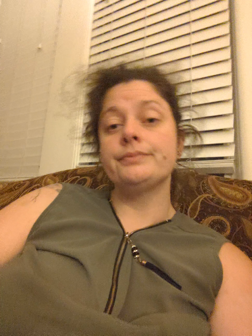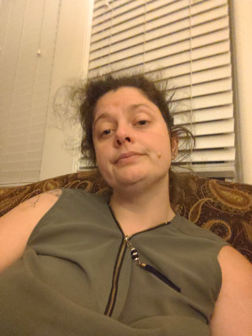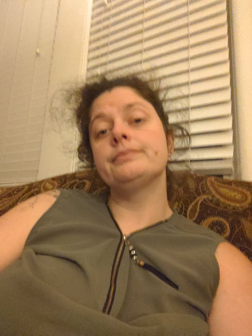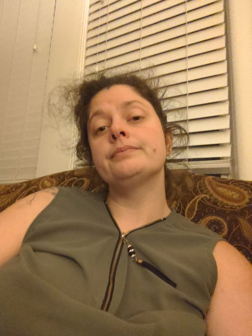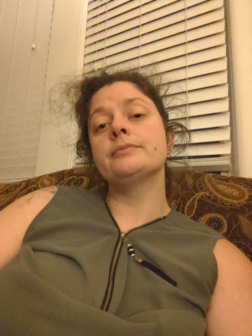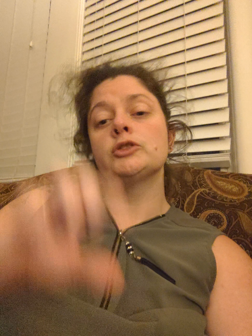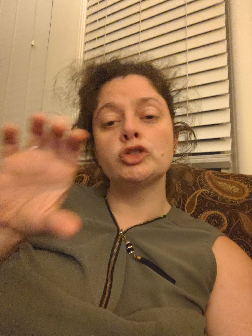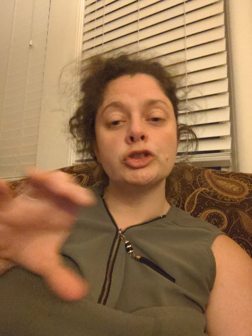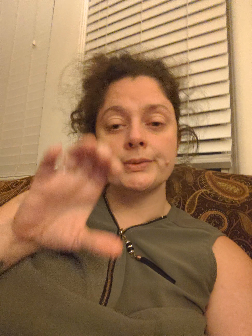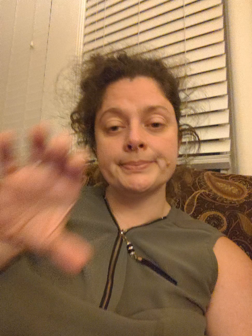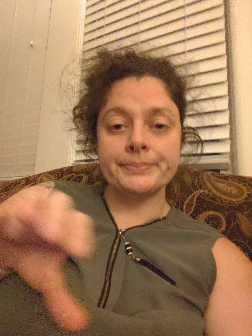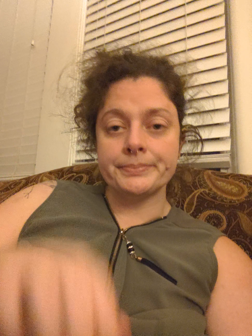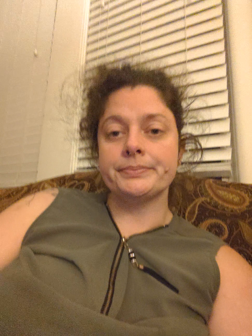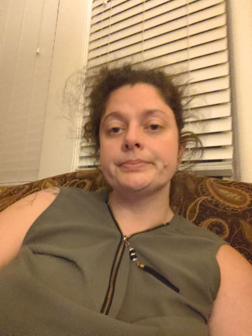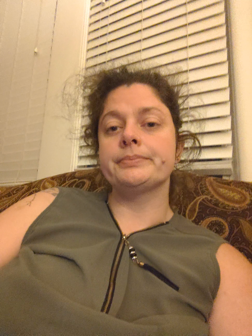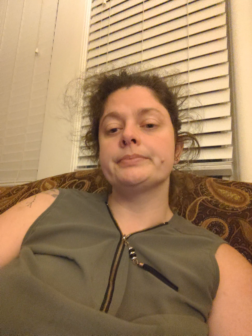chocolate